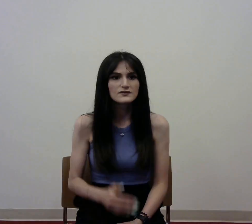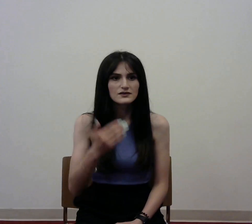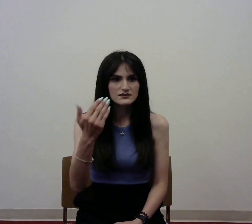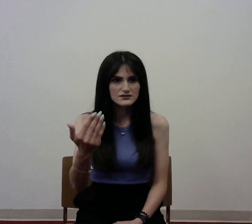siz